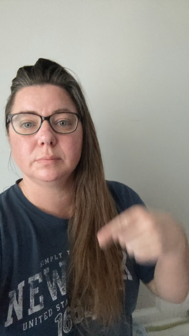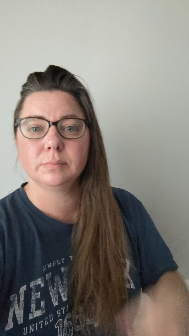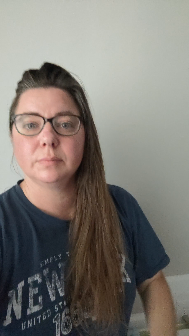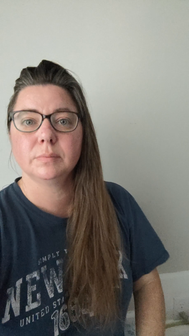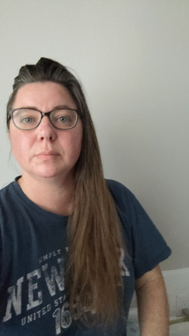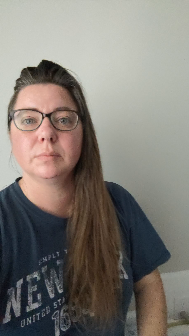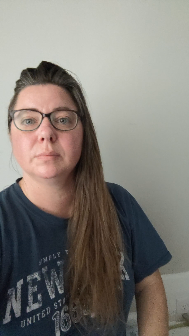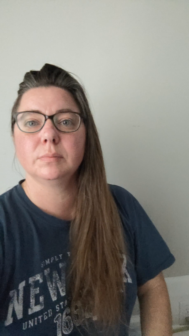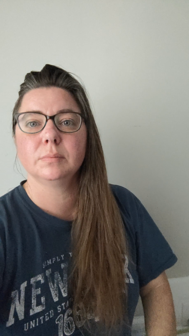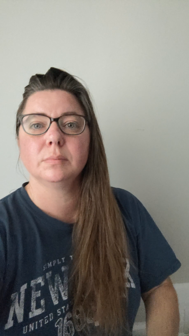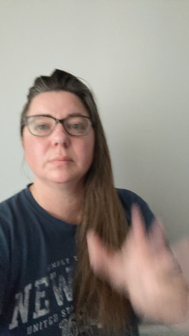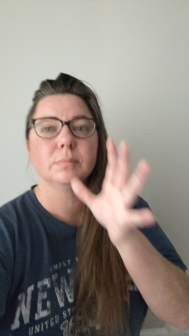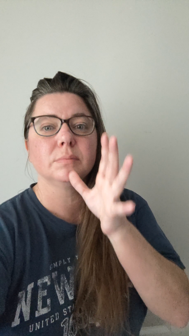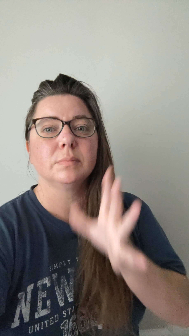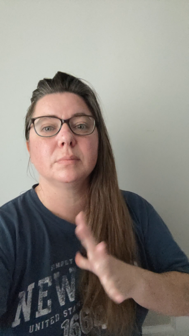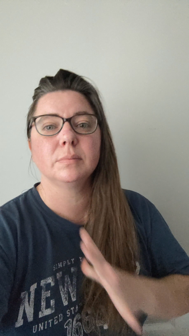lady